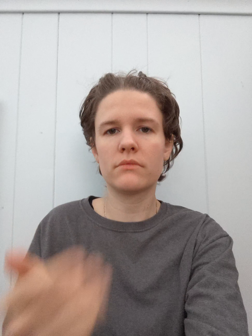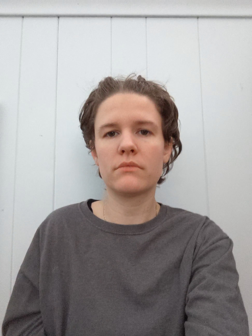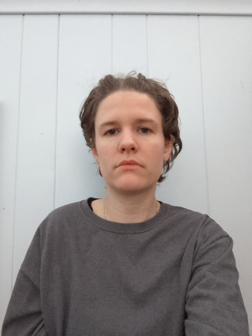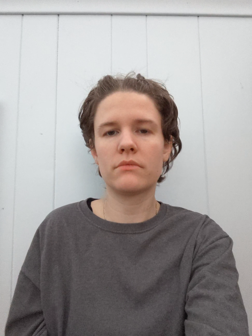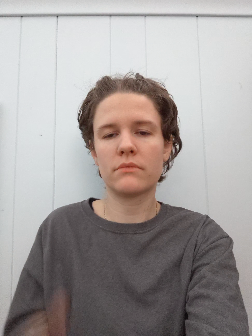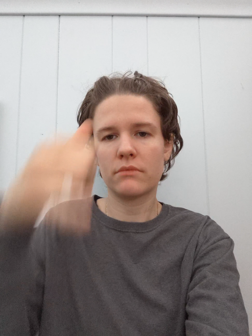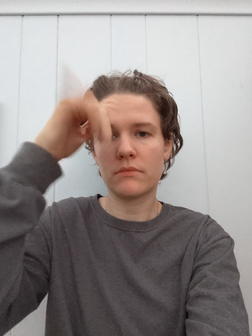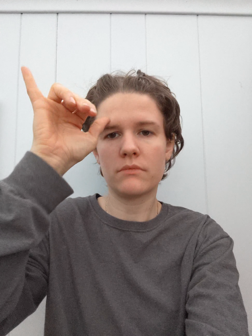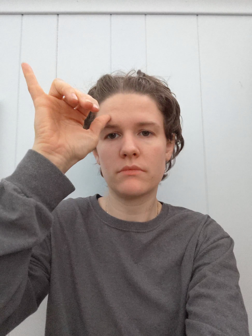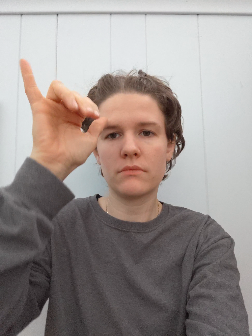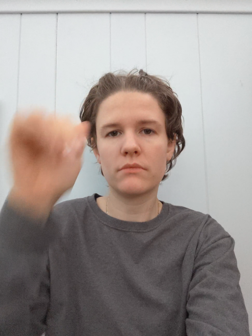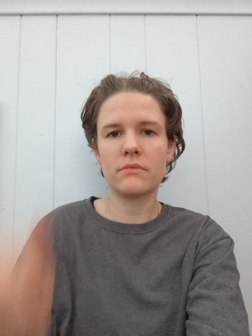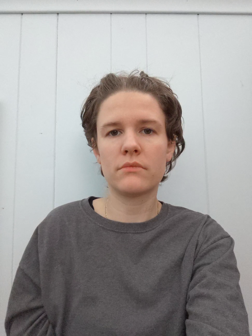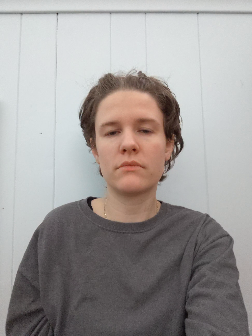cow